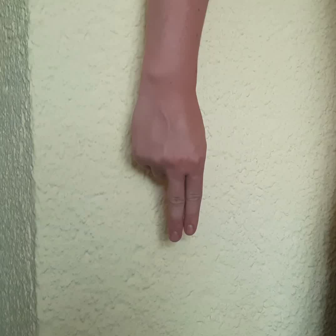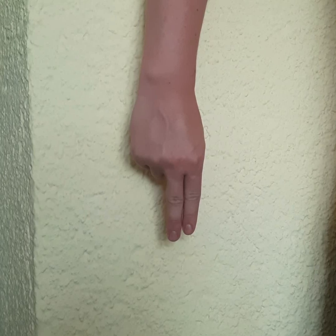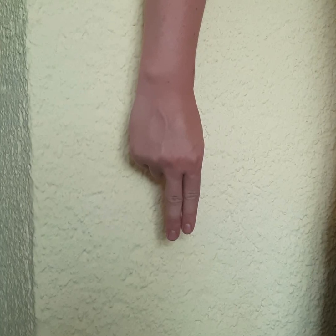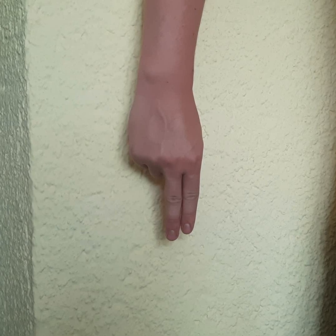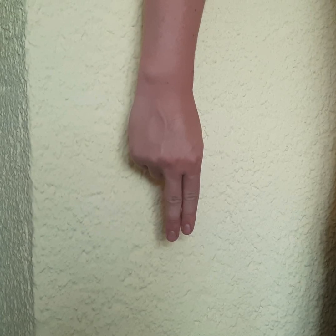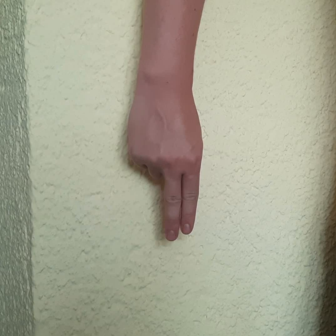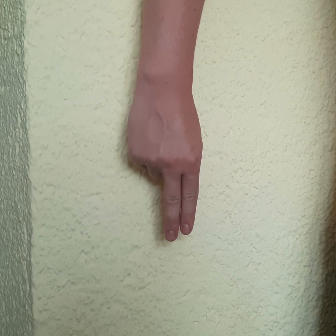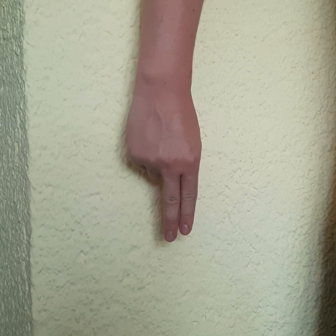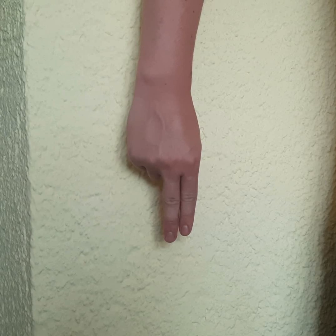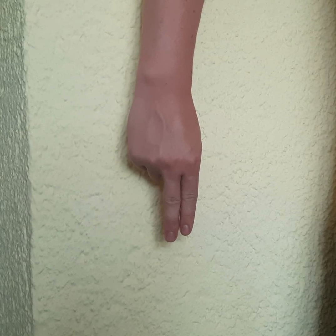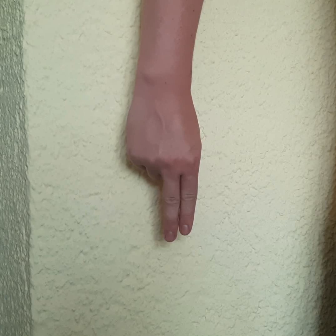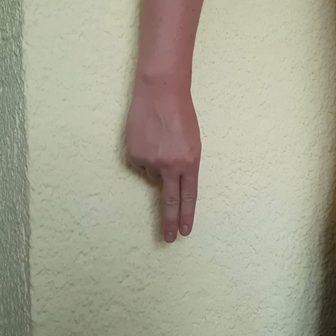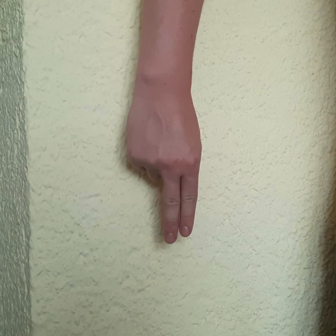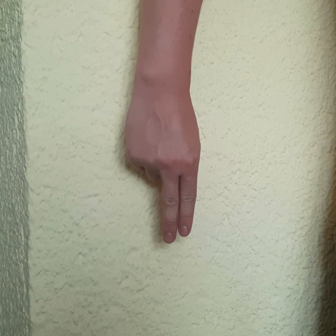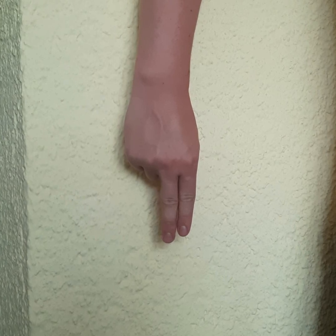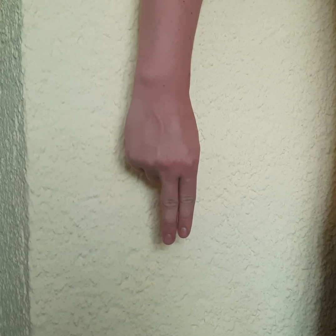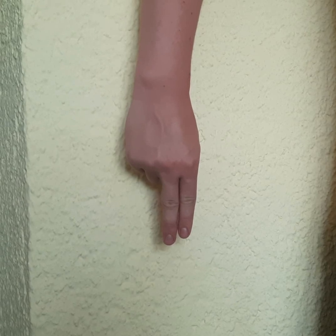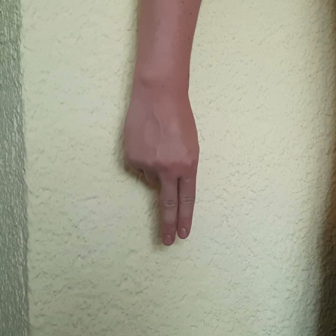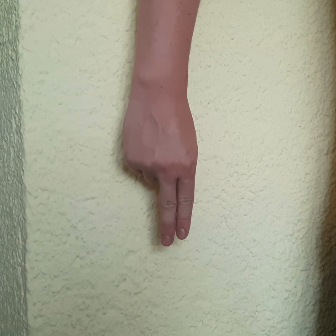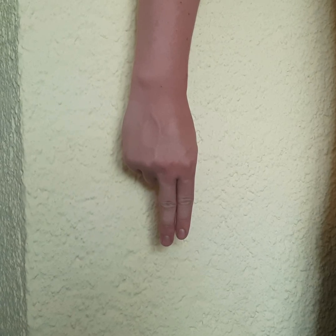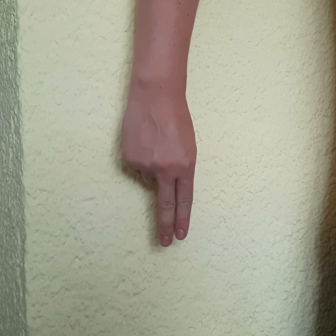П